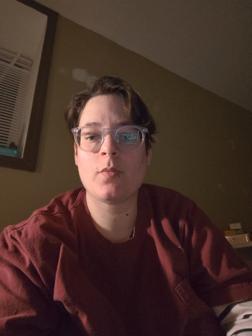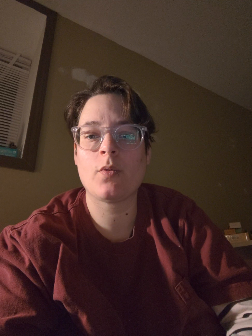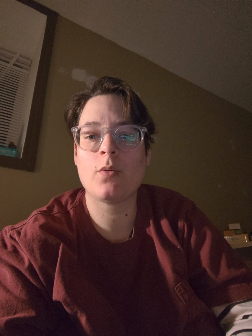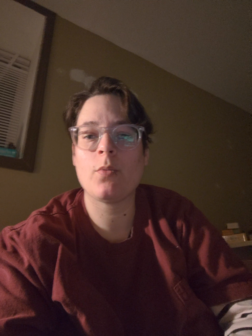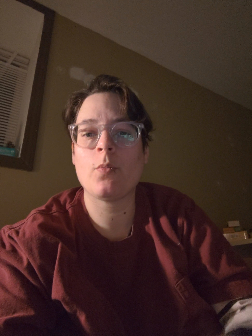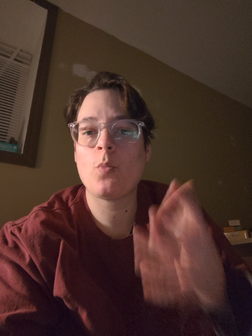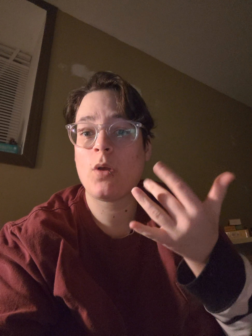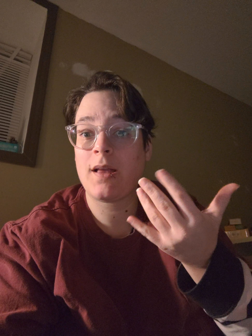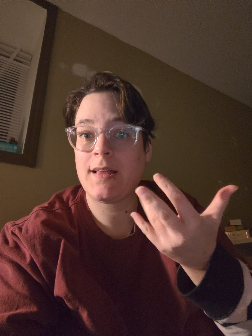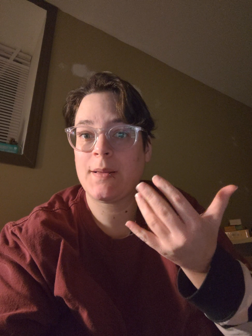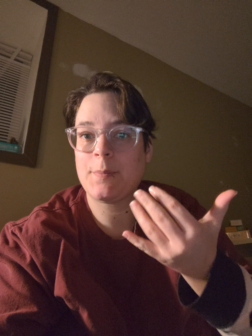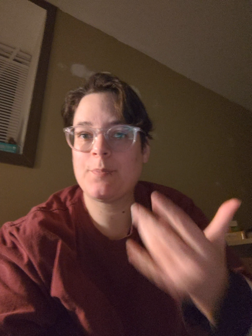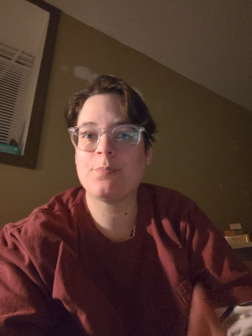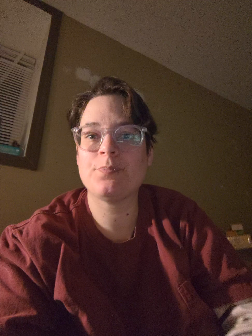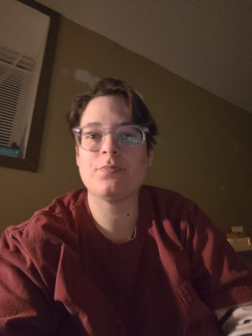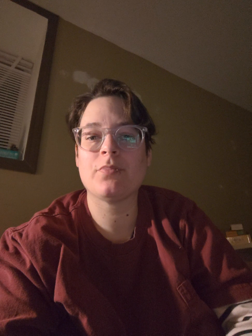wait